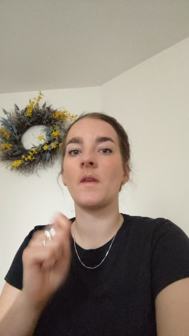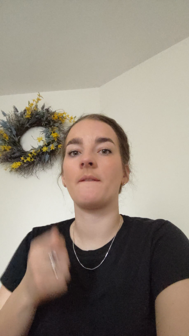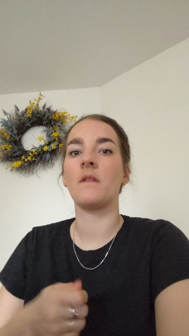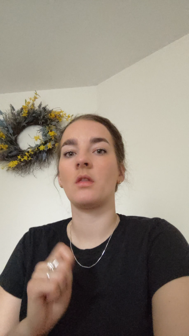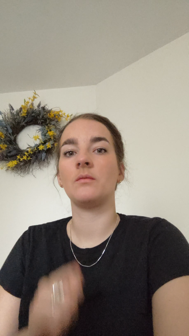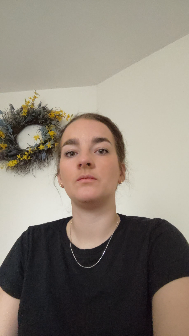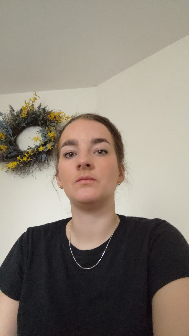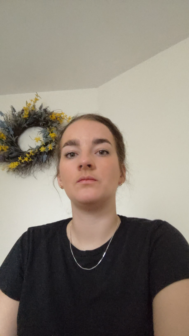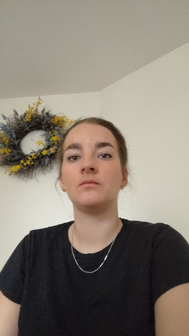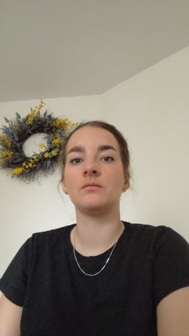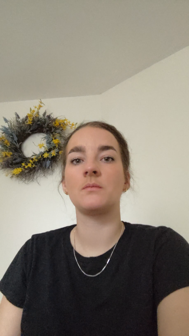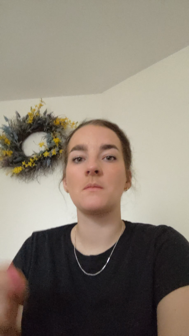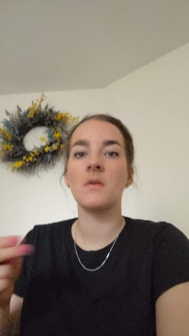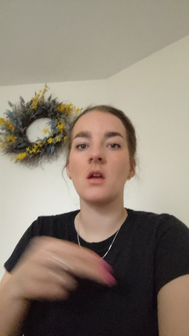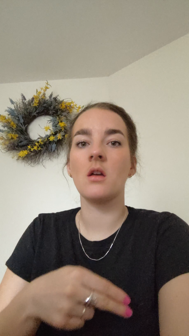belt